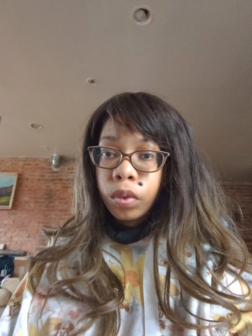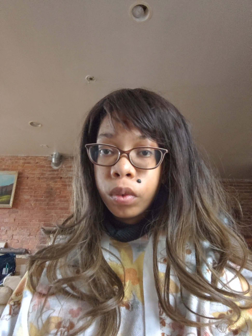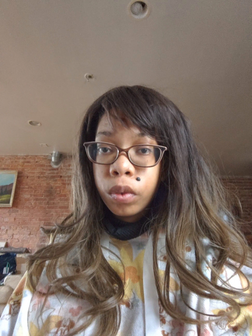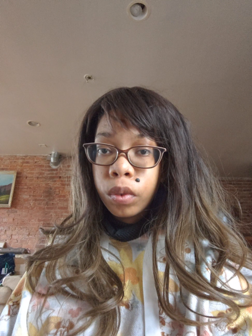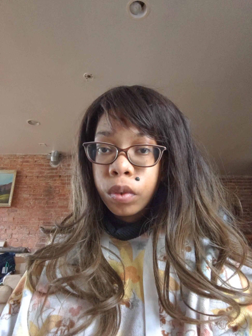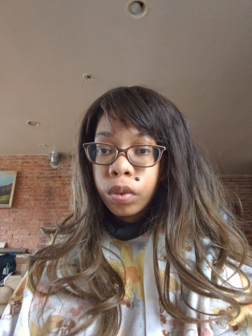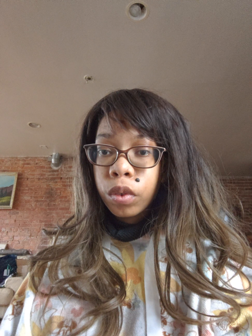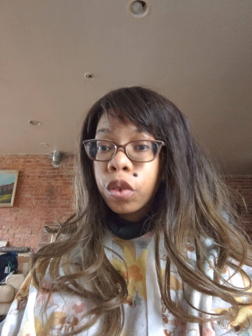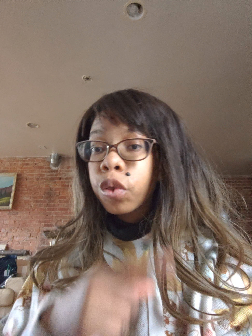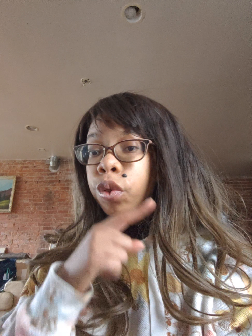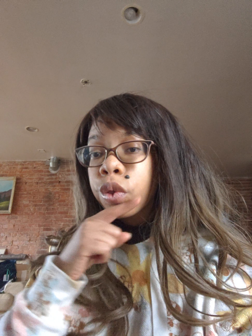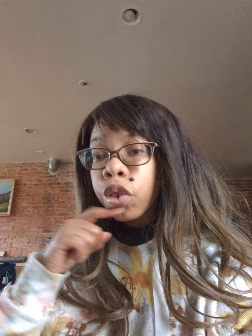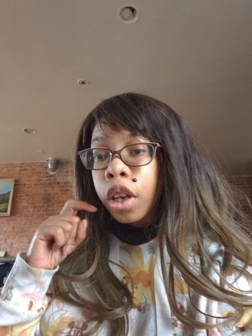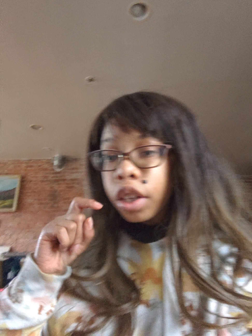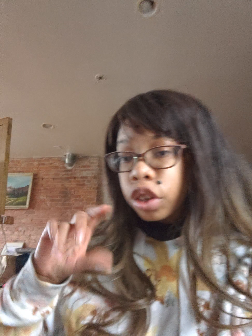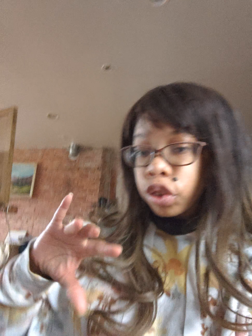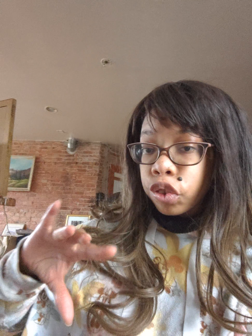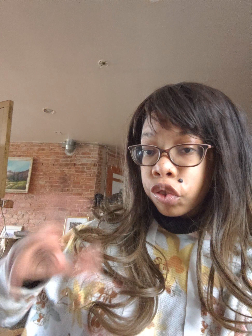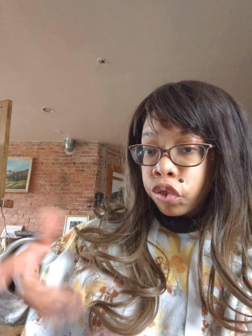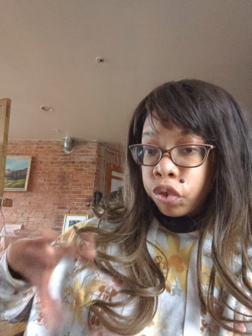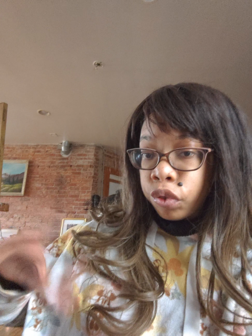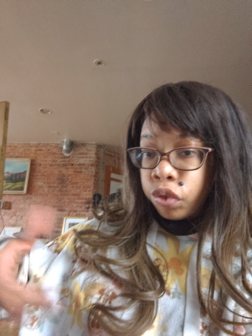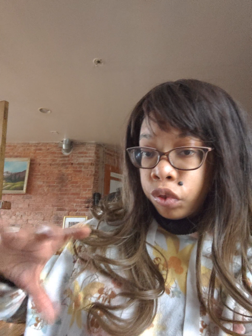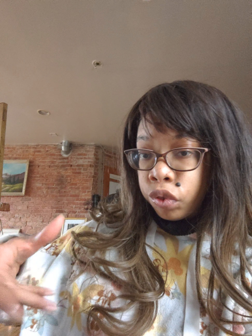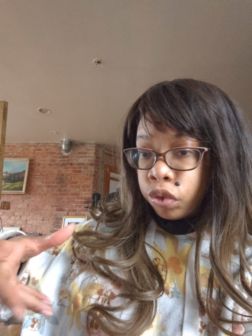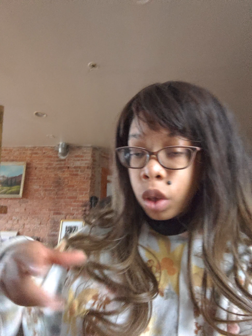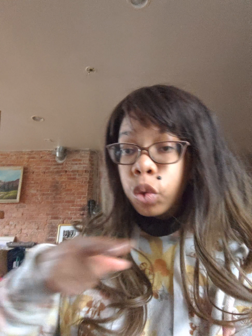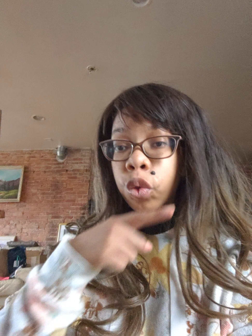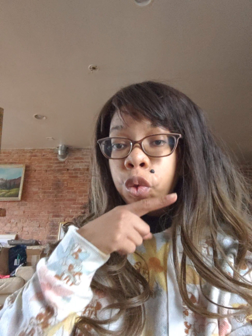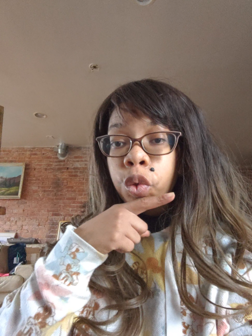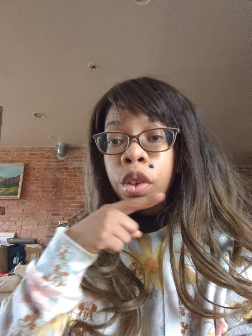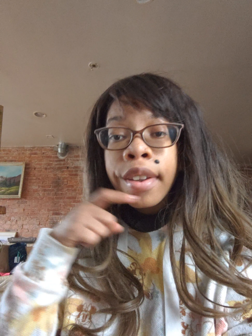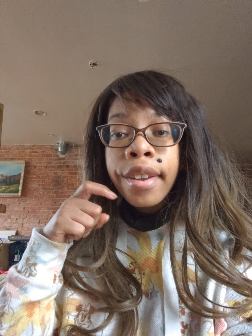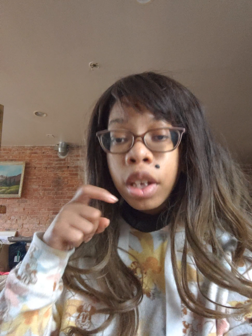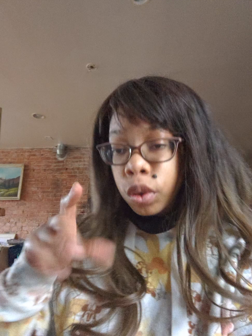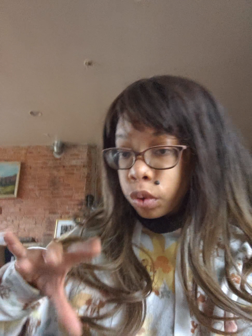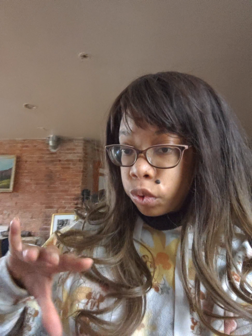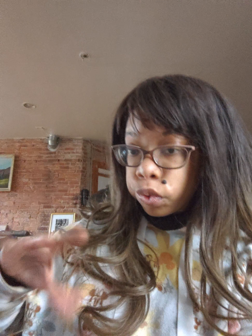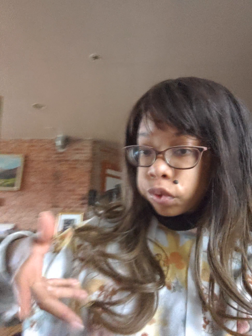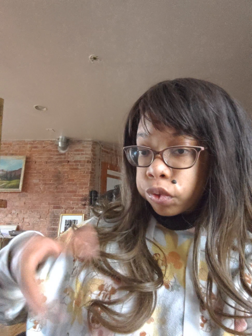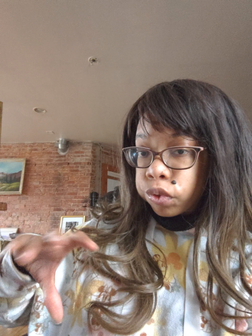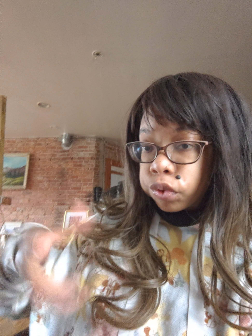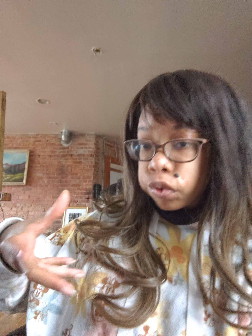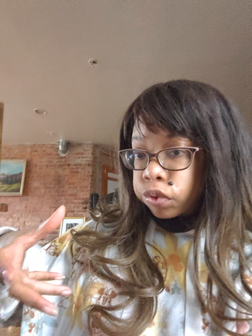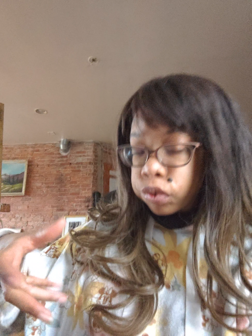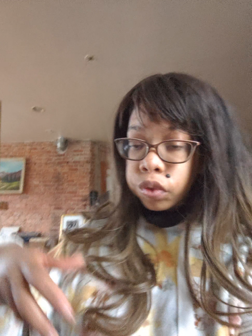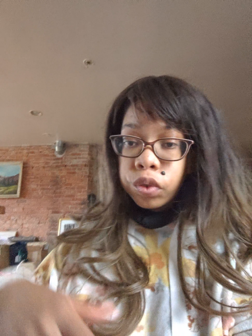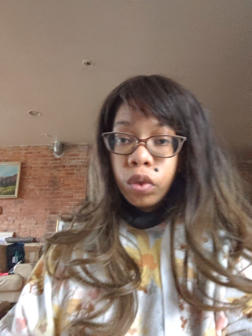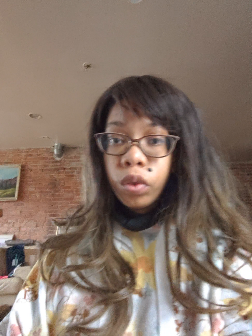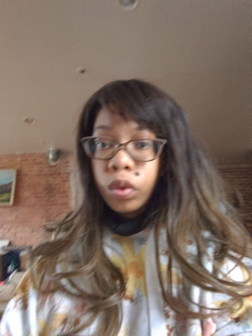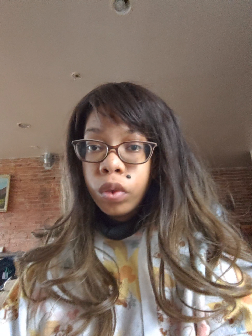dryer